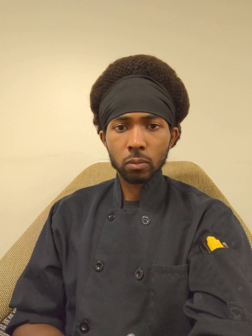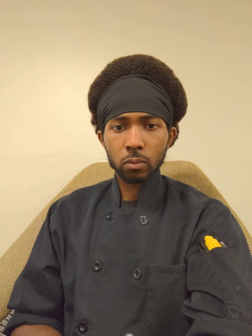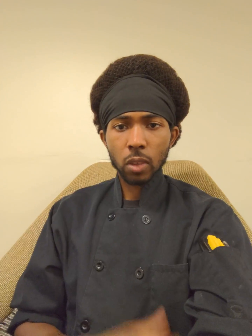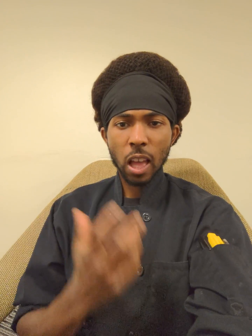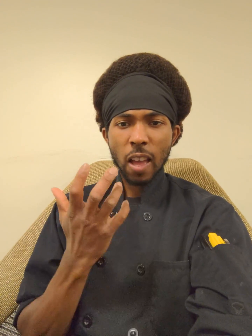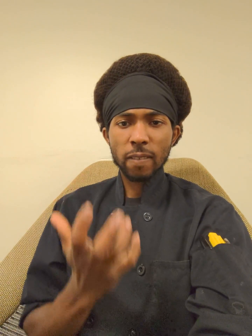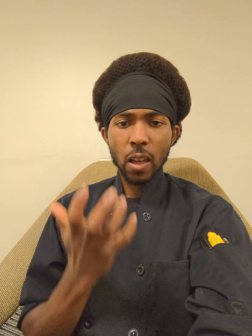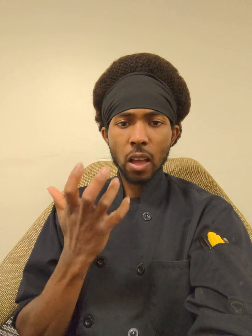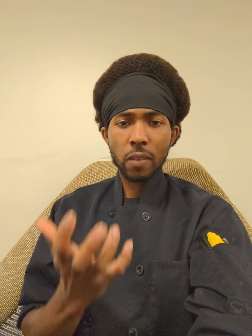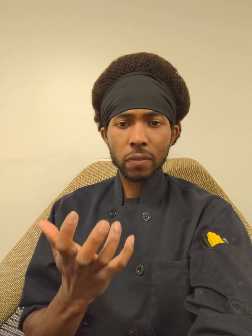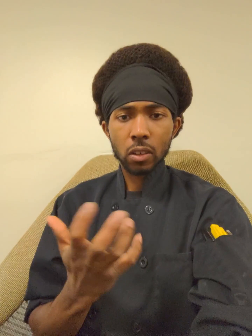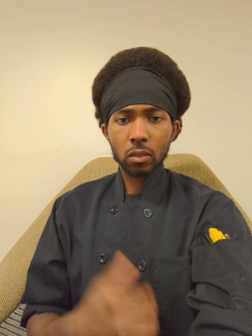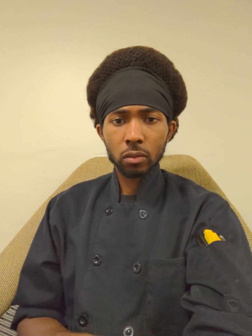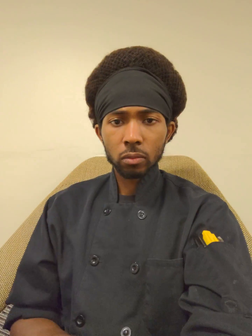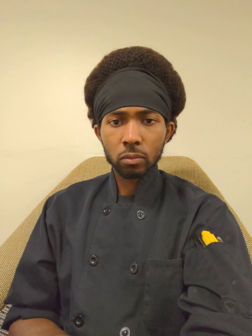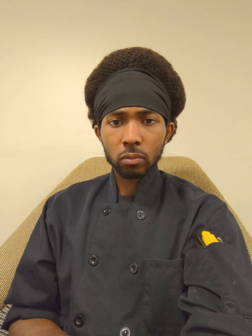heavy